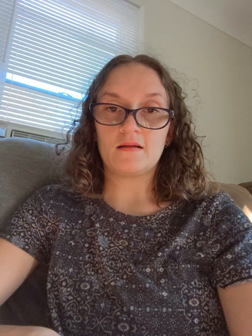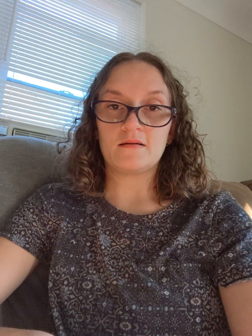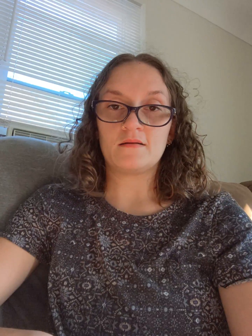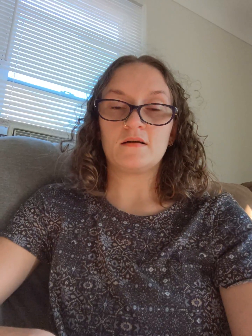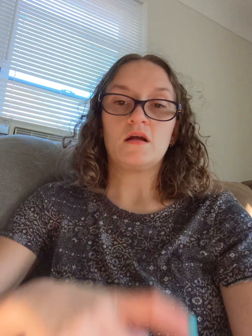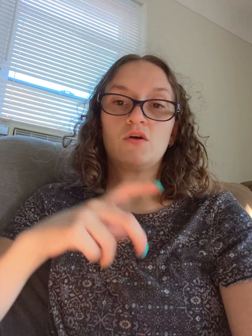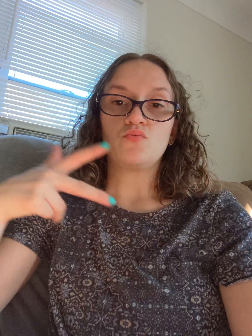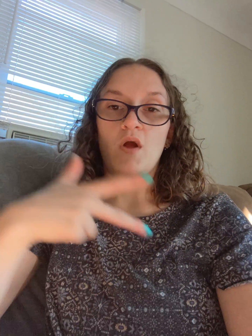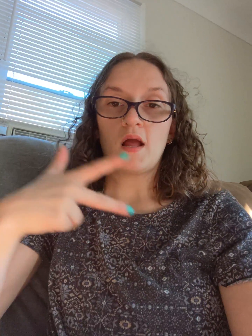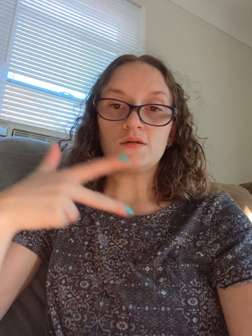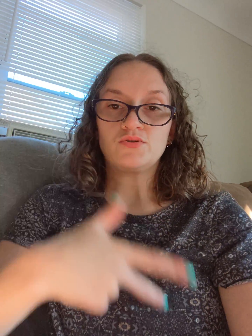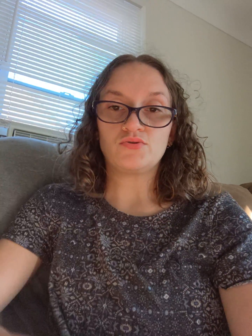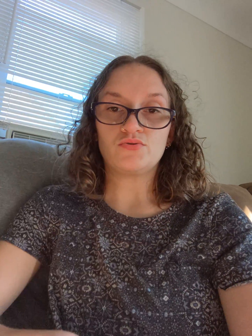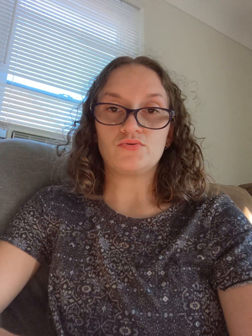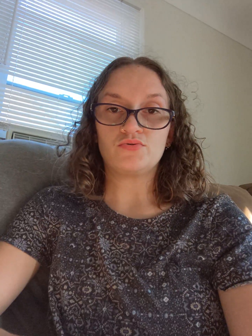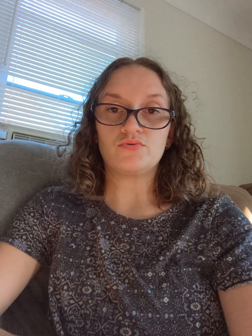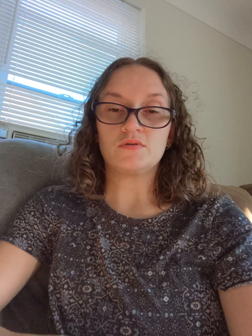garage